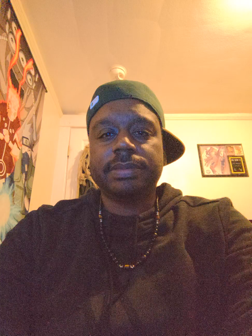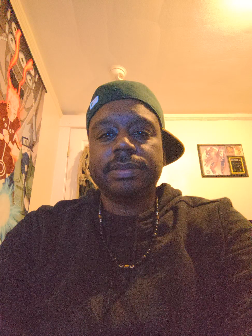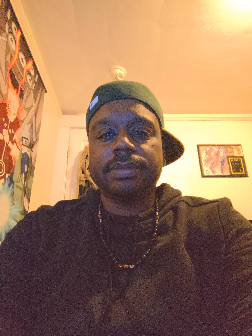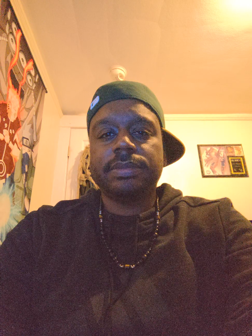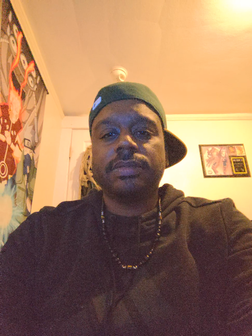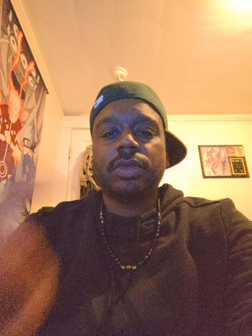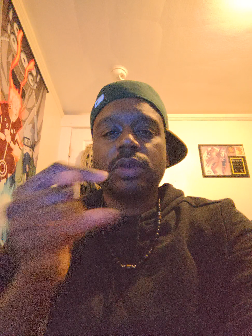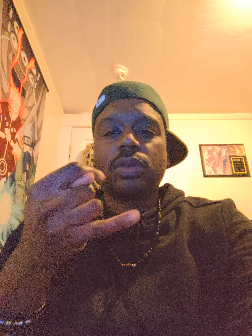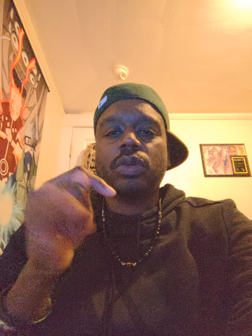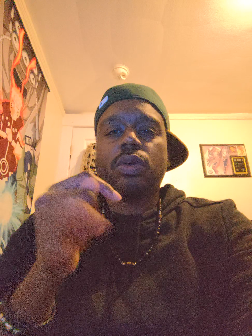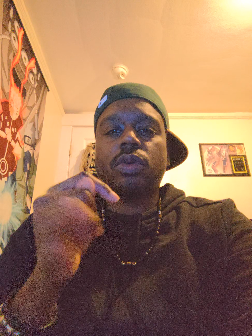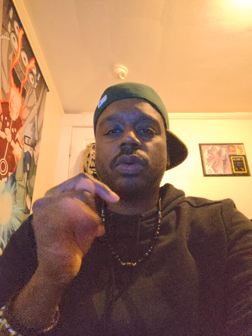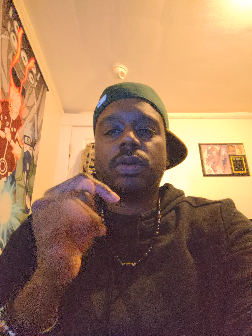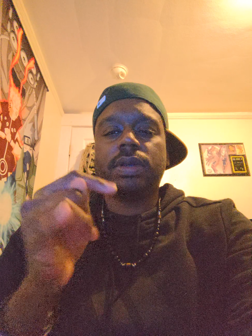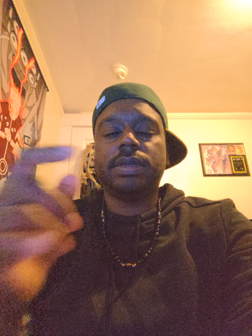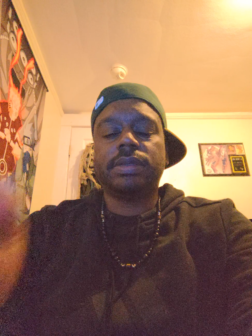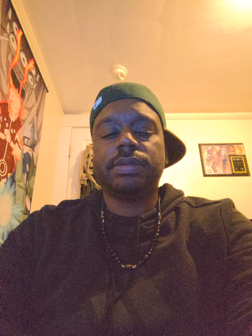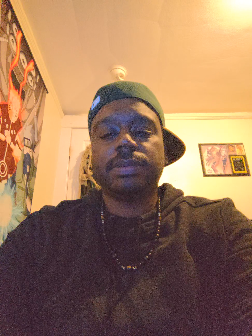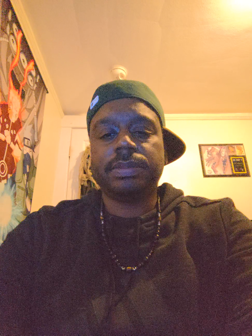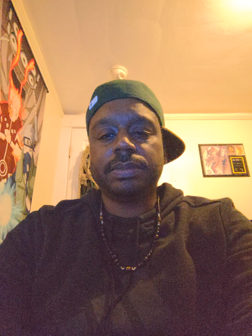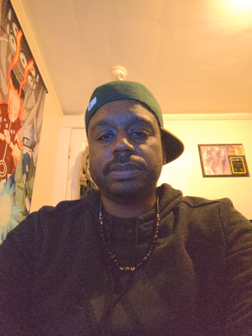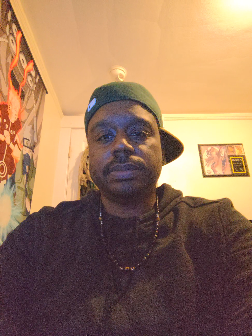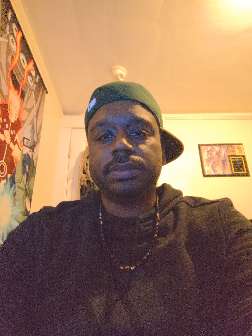toy